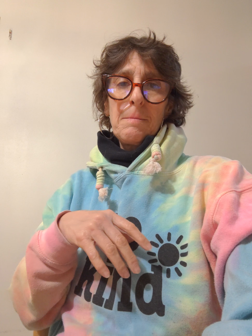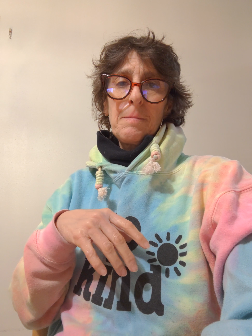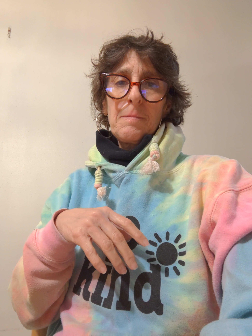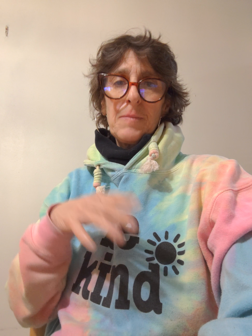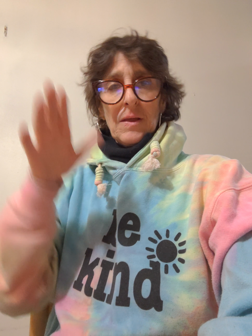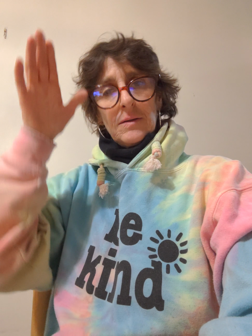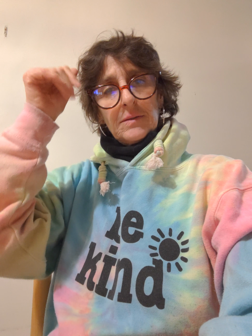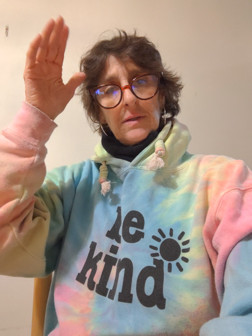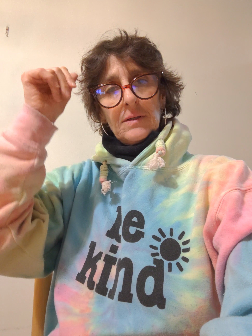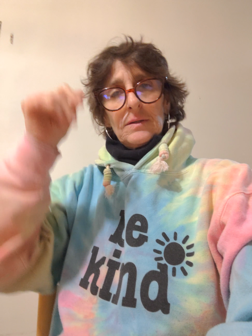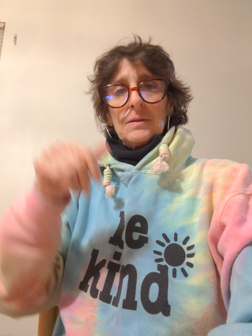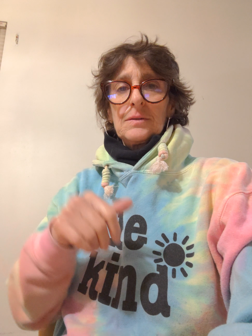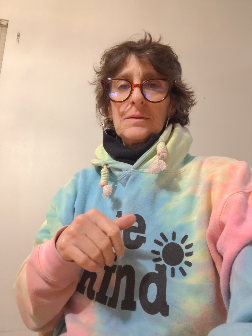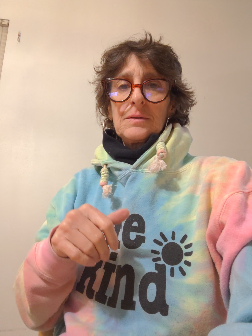donkey